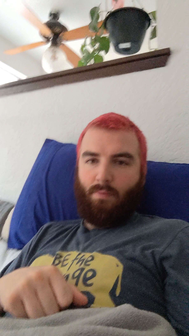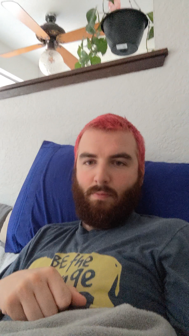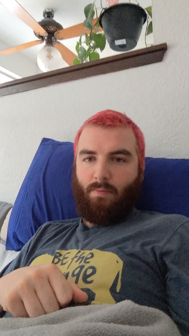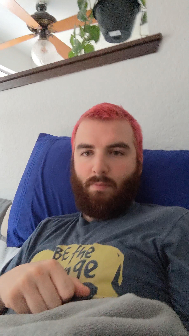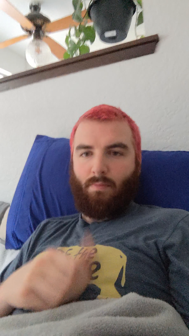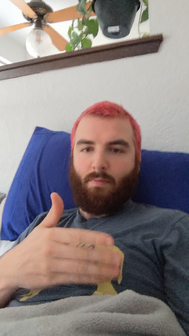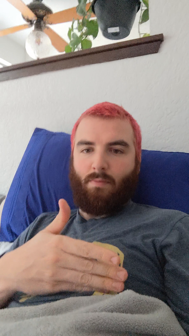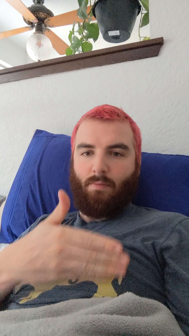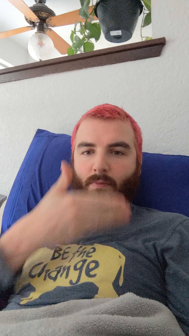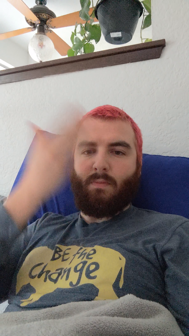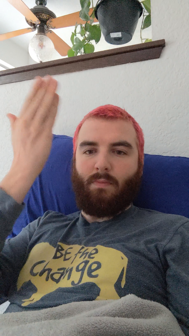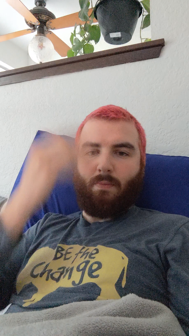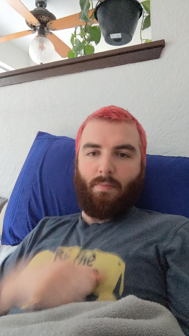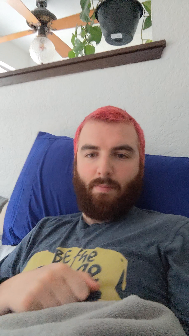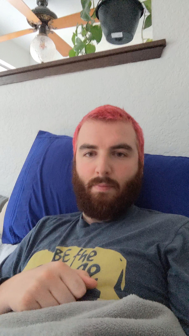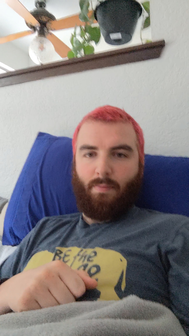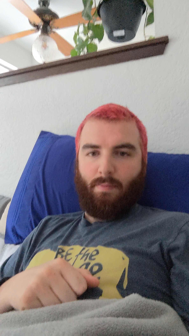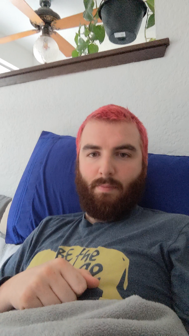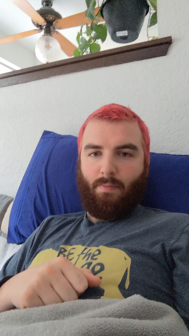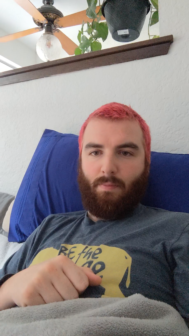all gone